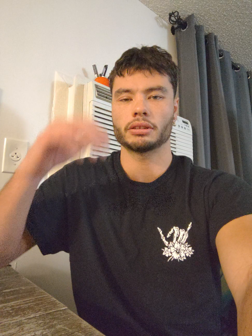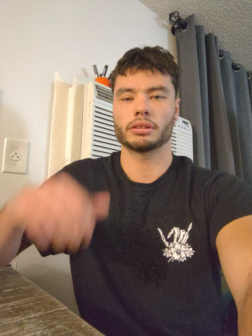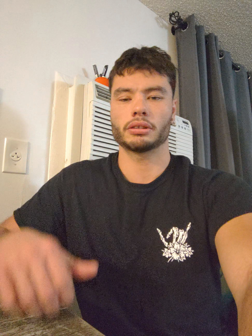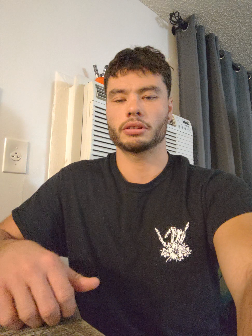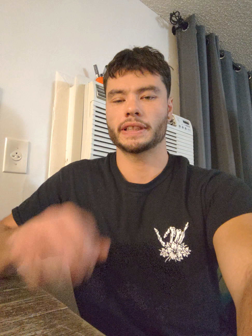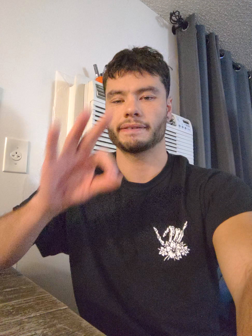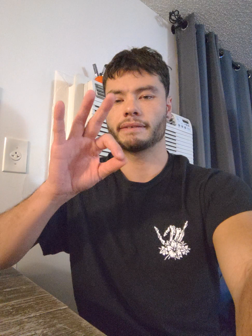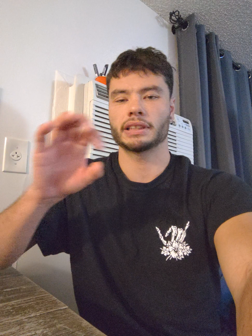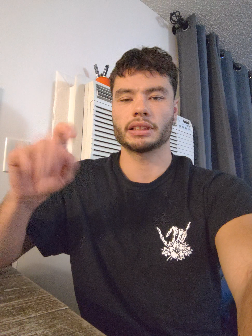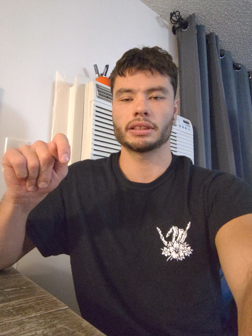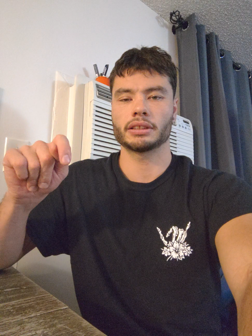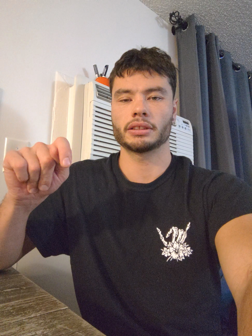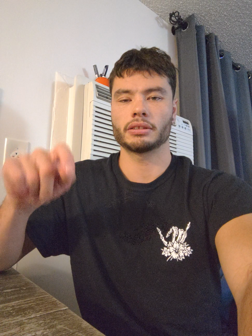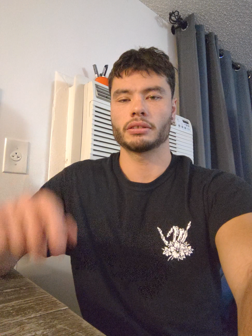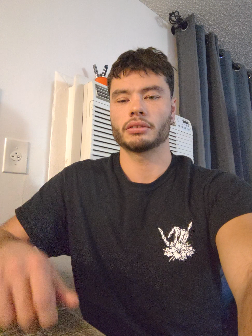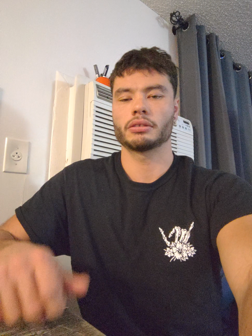feet